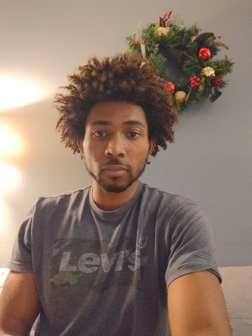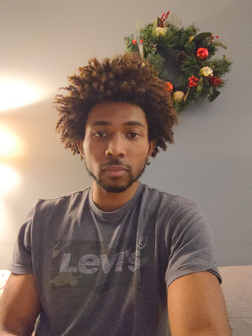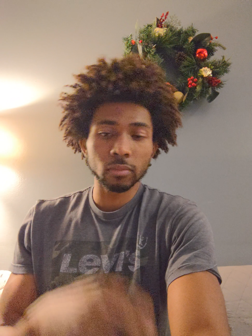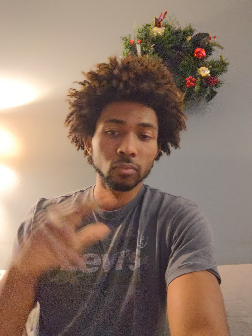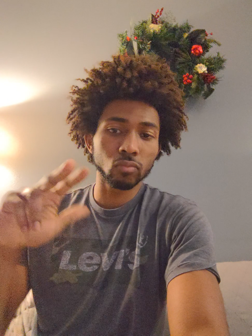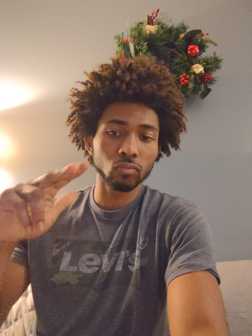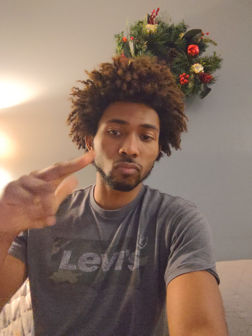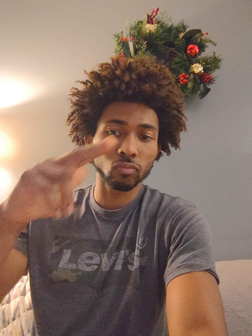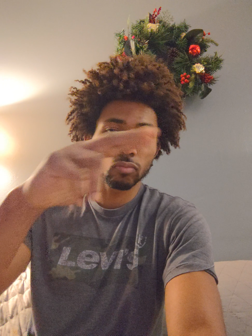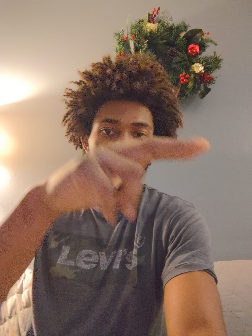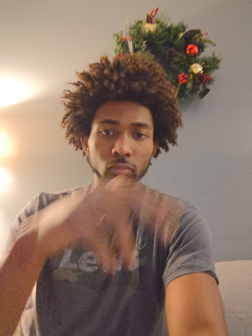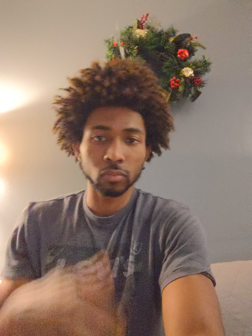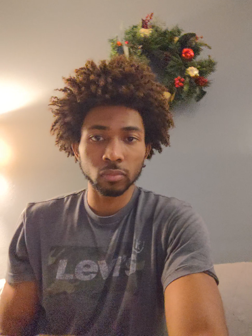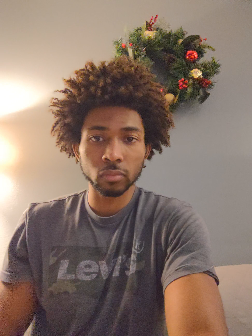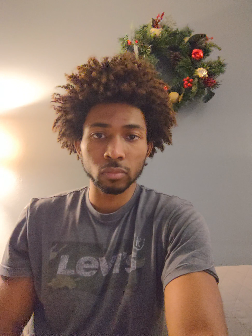helicopter